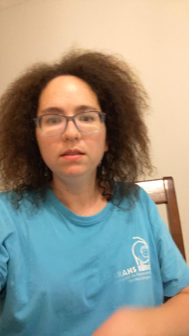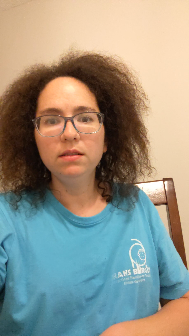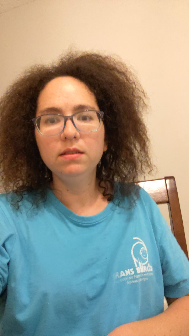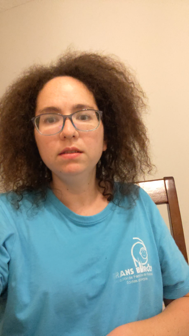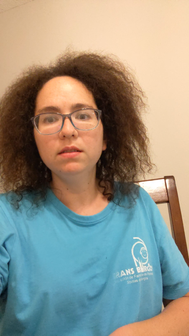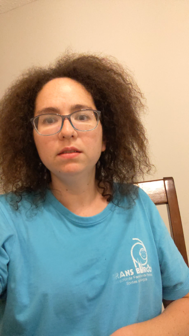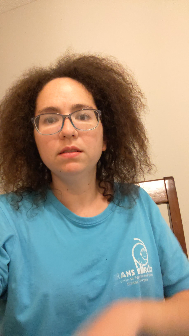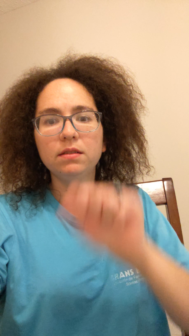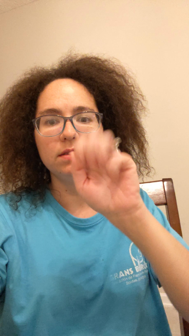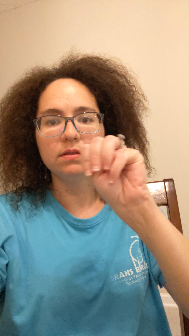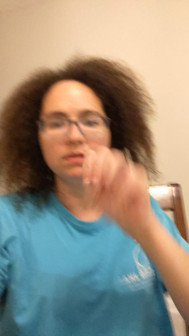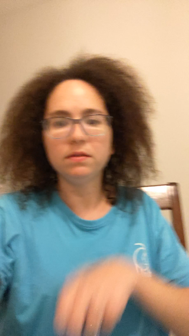am